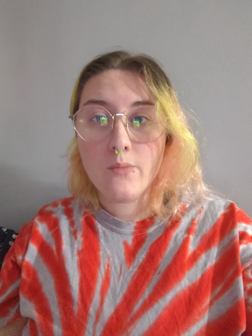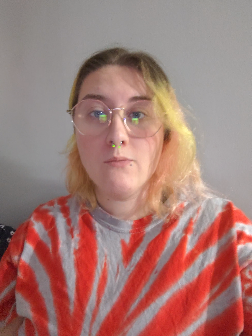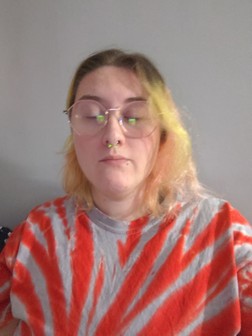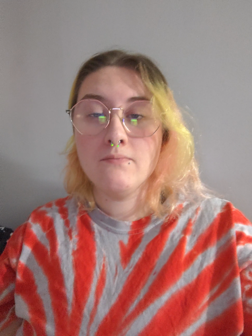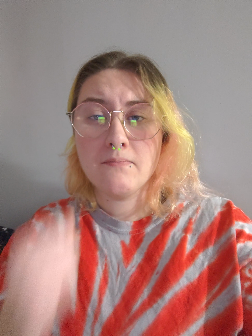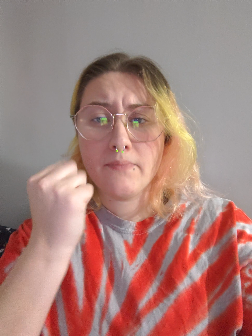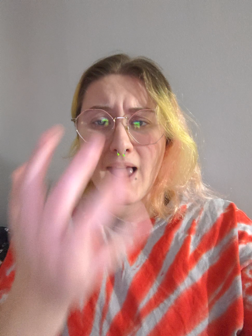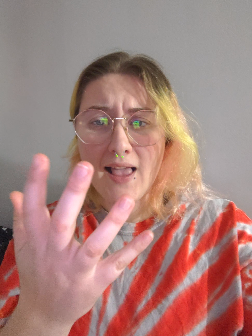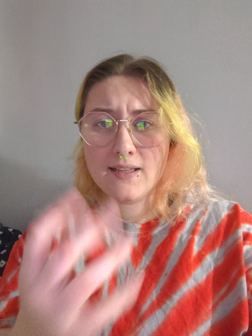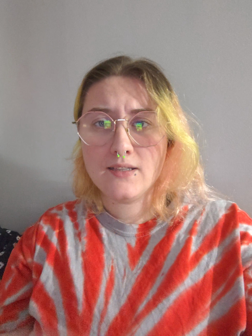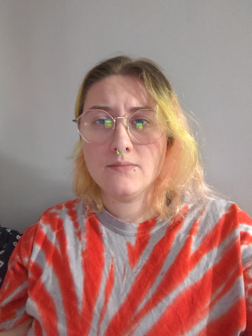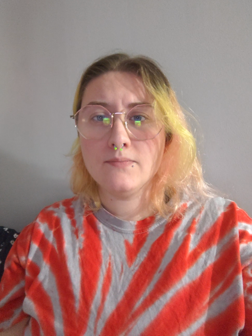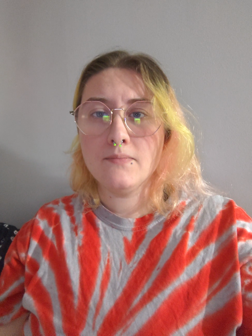many